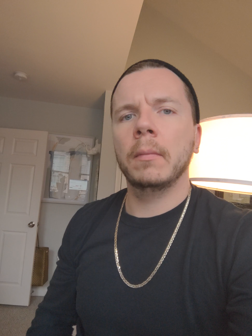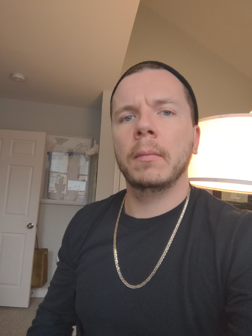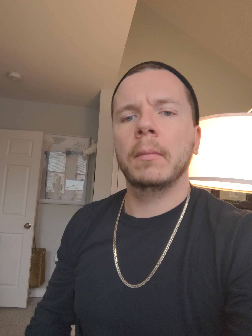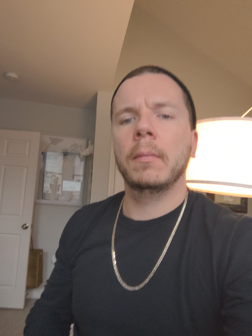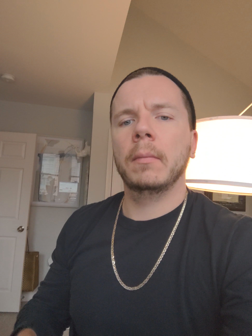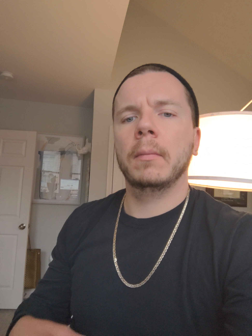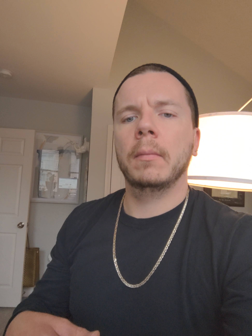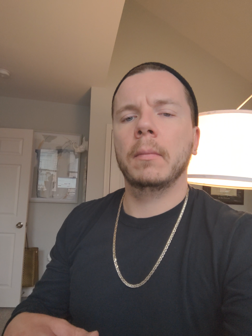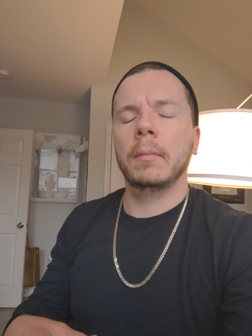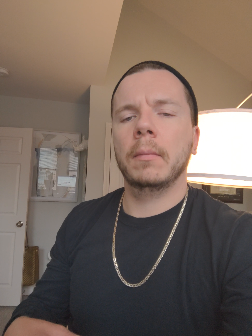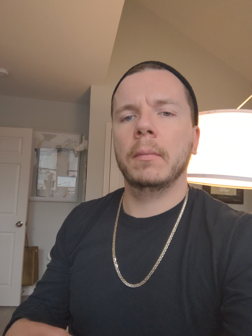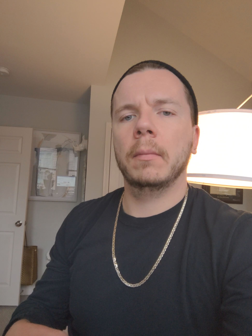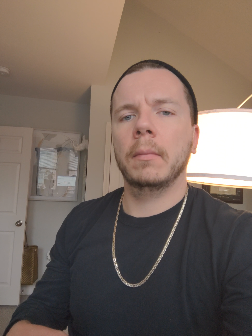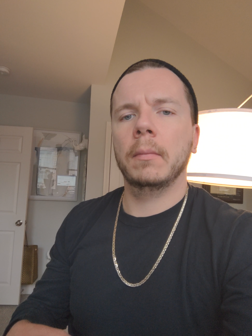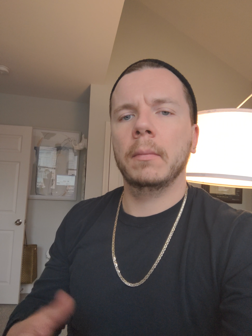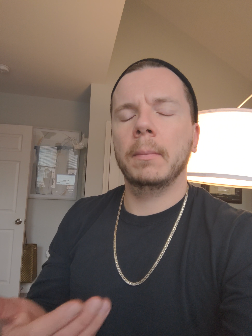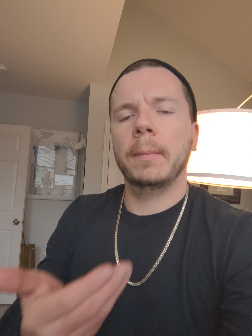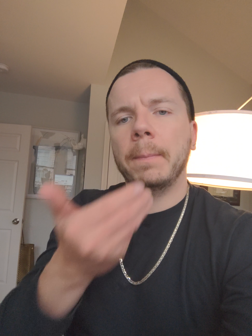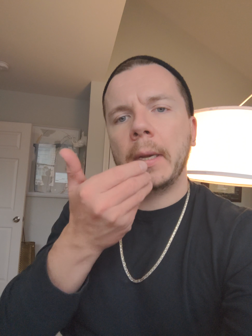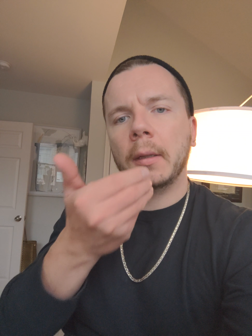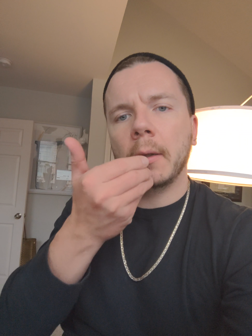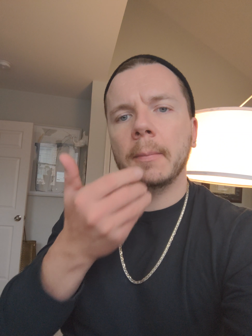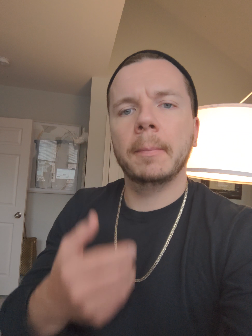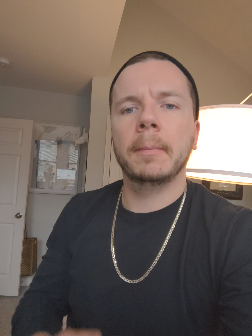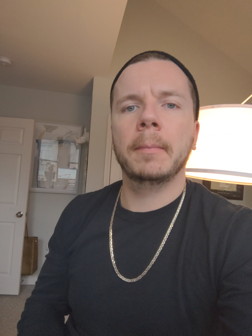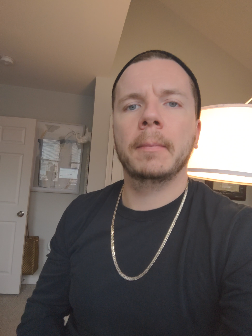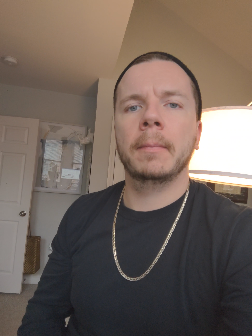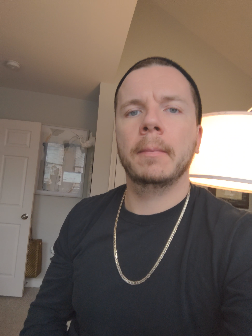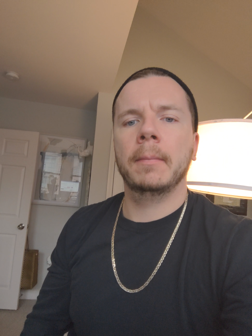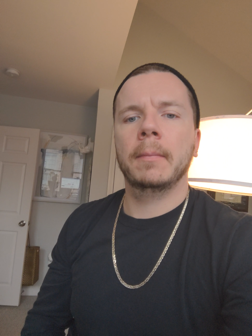pizza